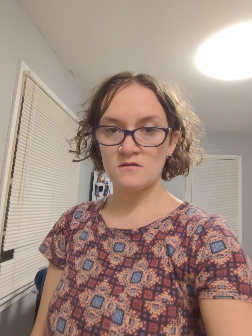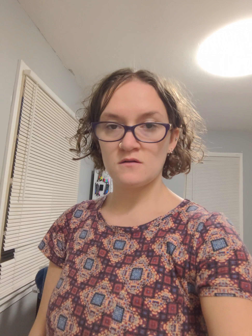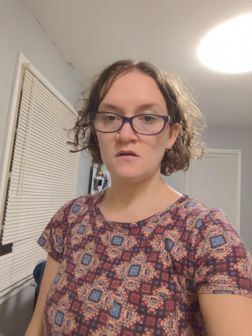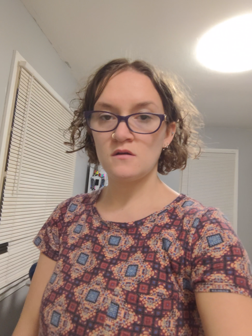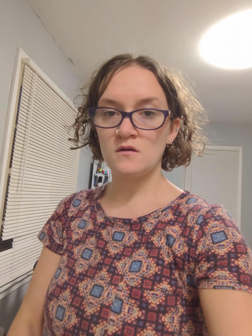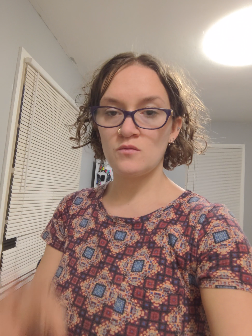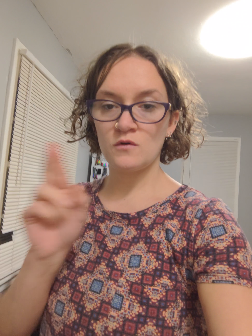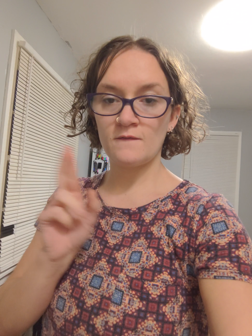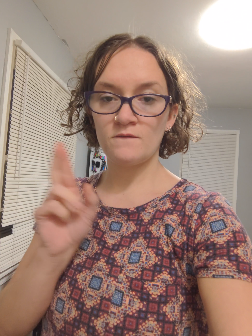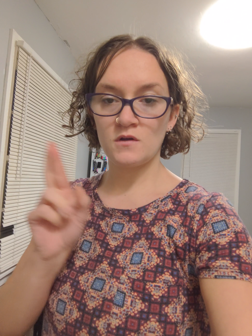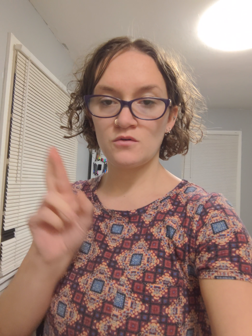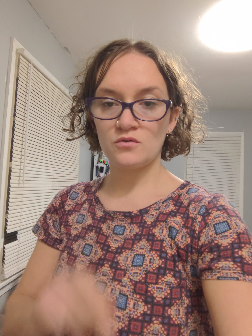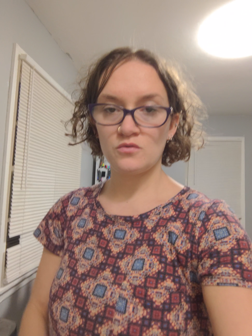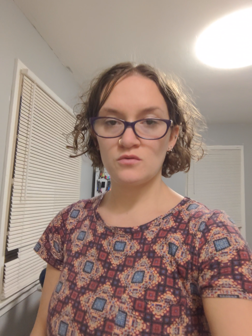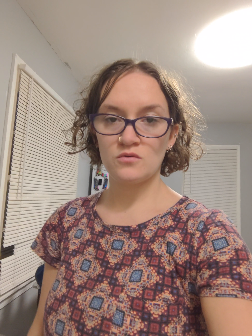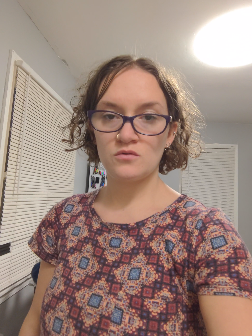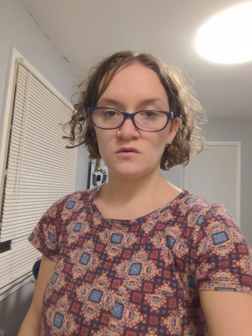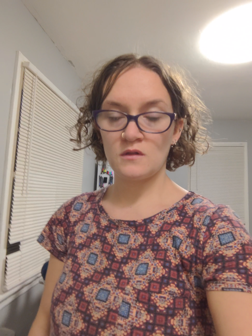refrigerator